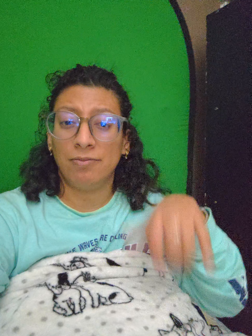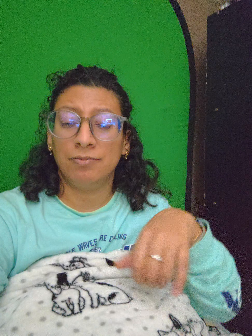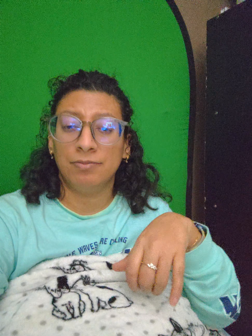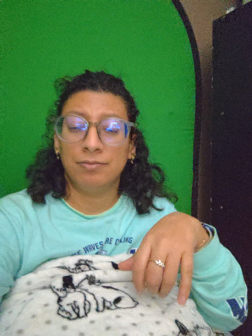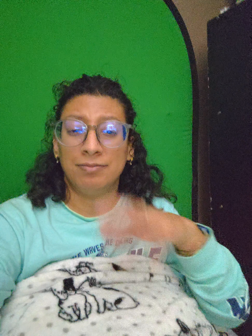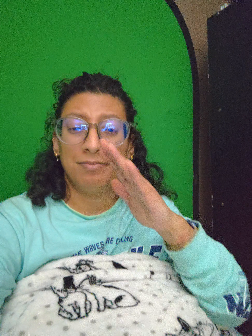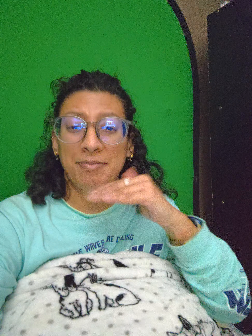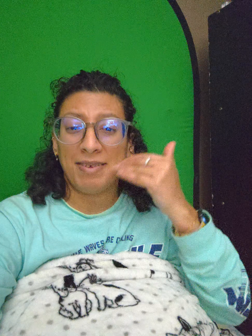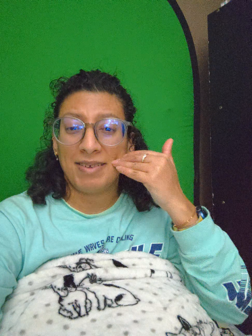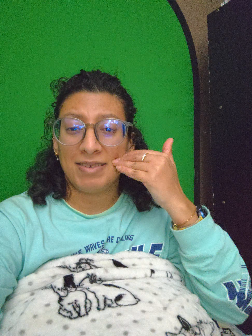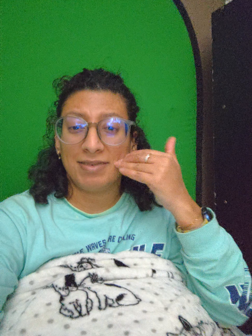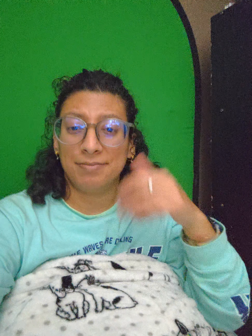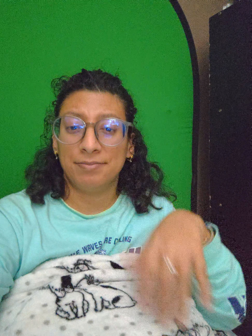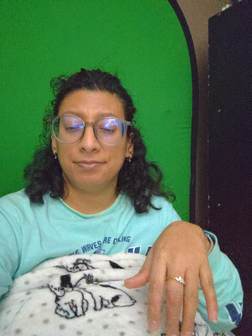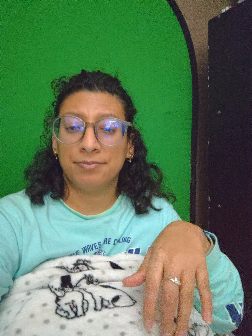smile